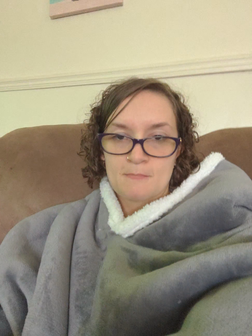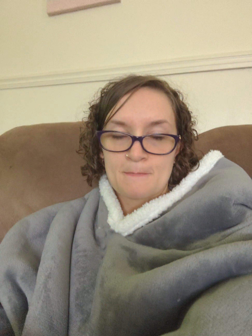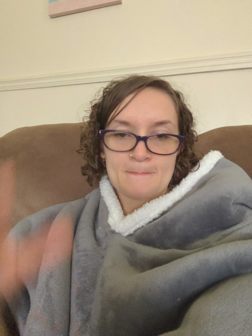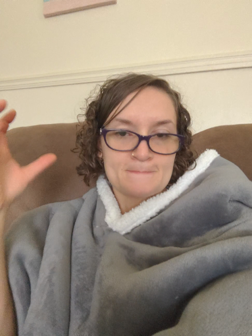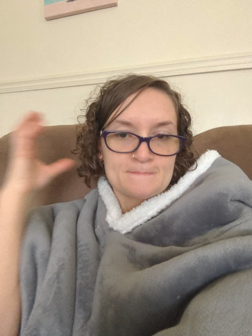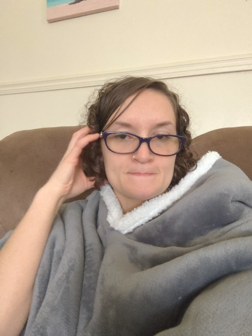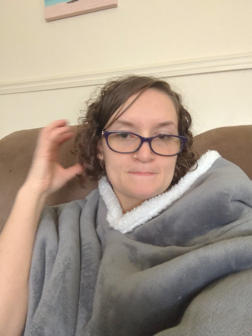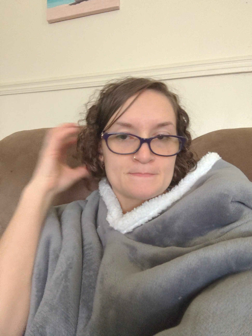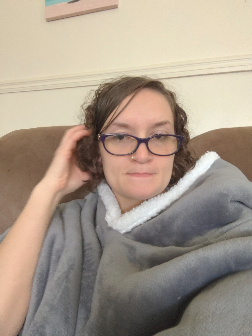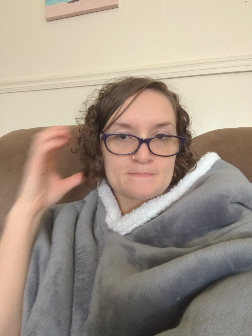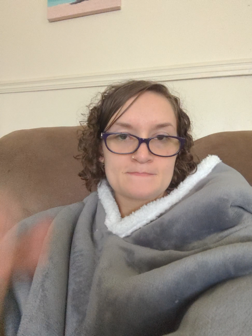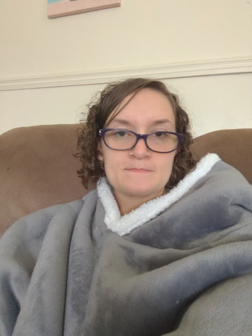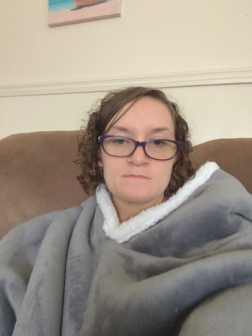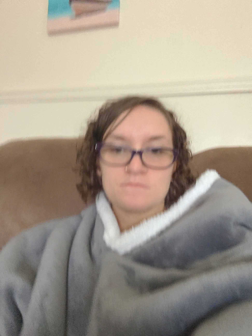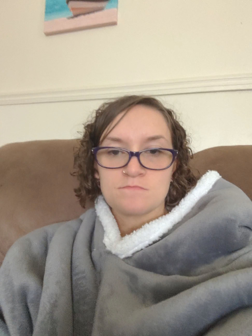radio